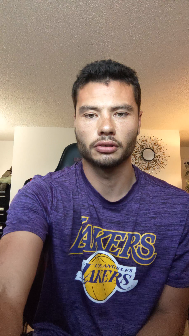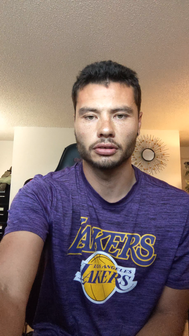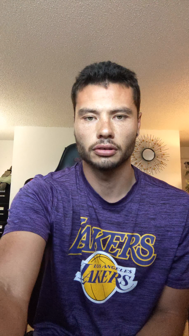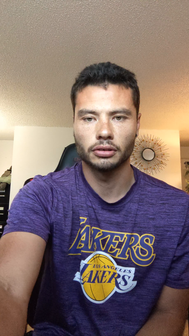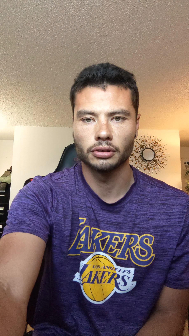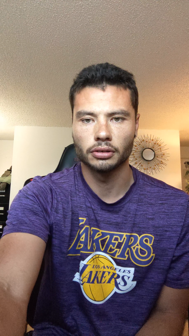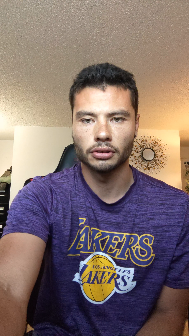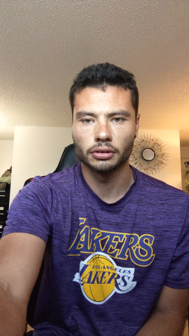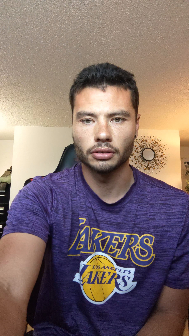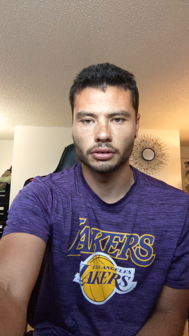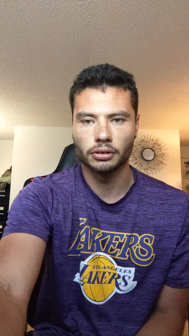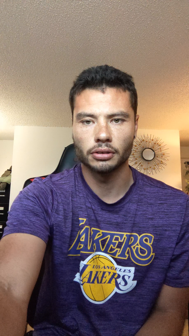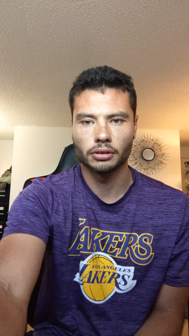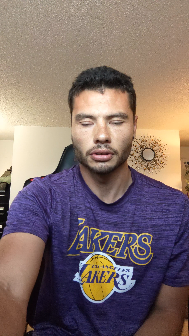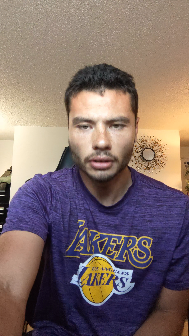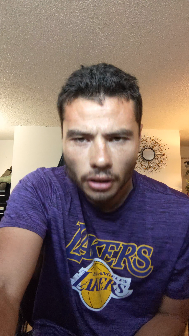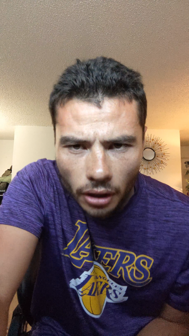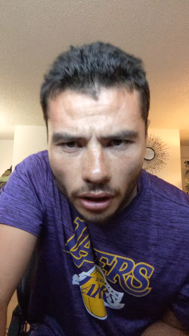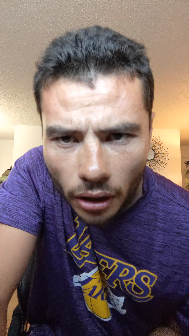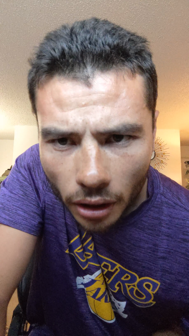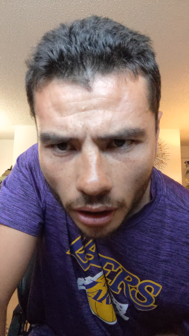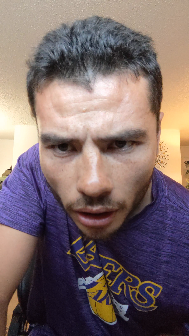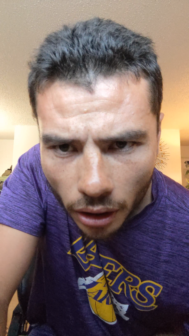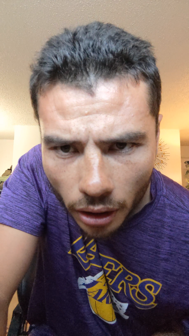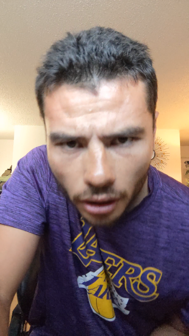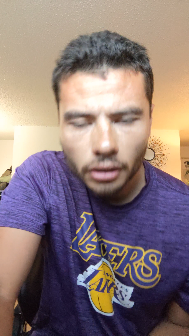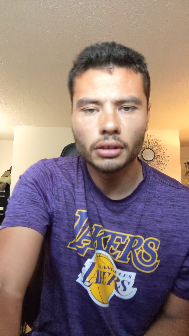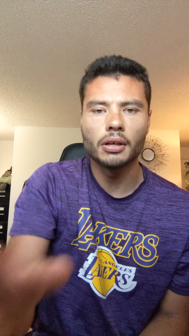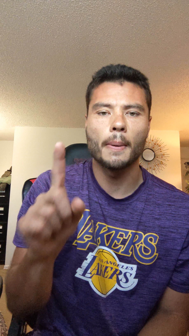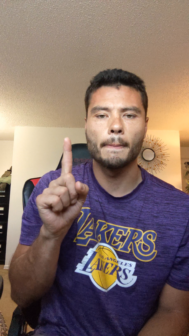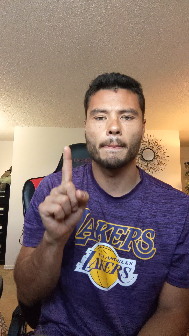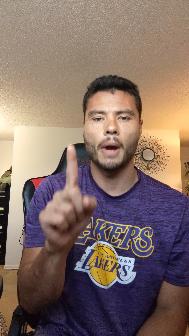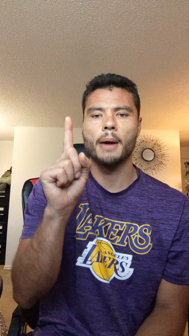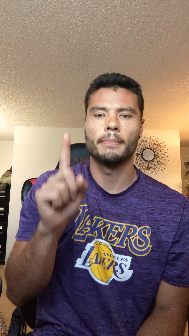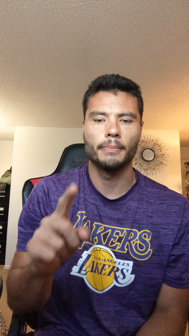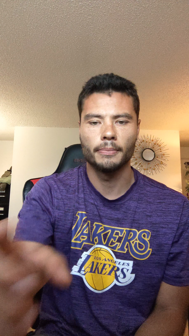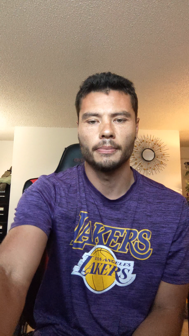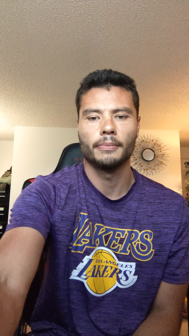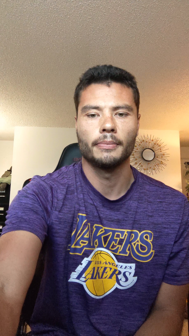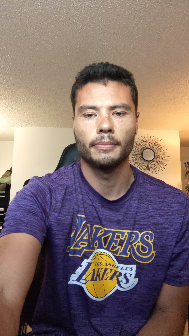bump